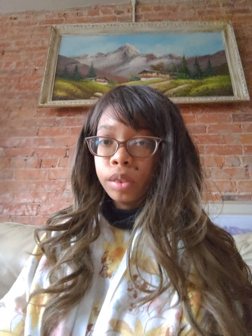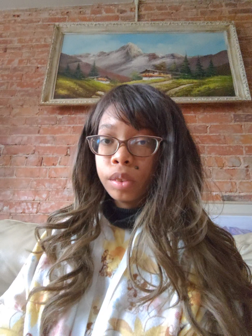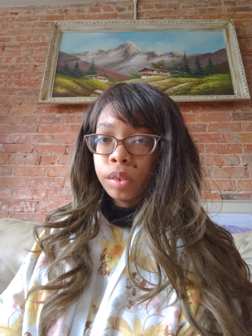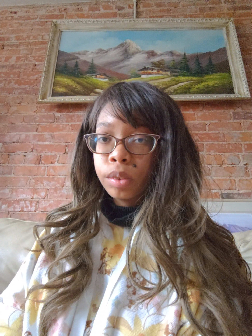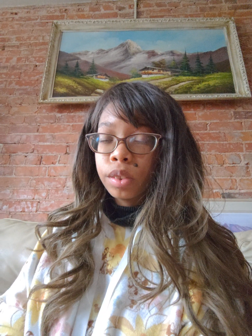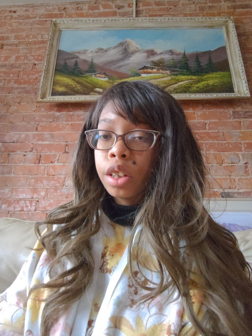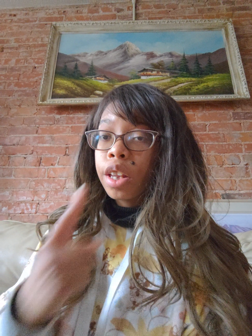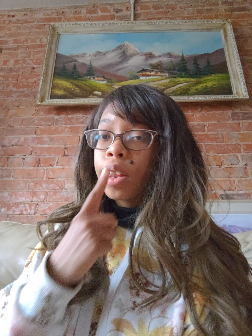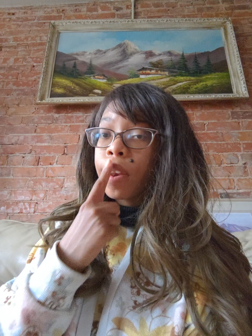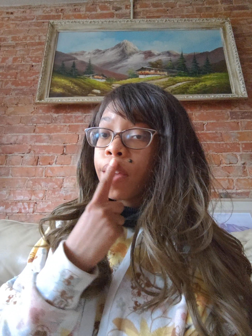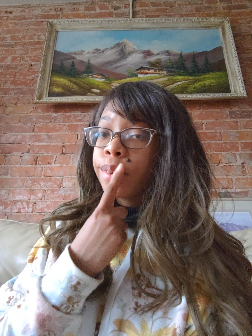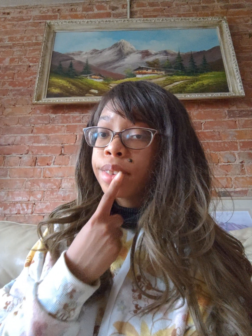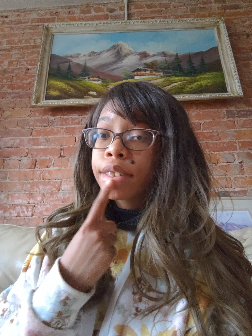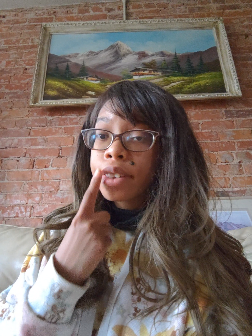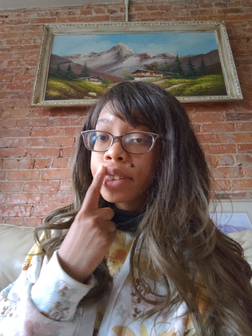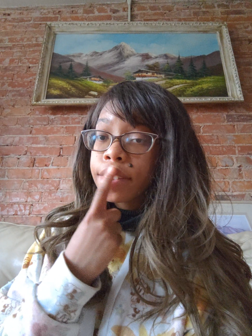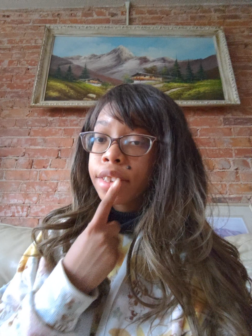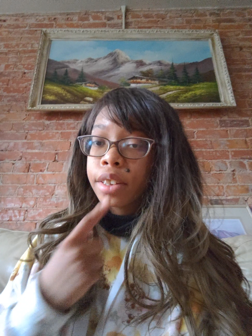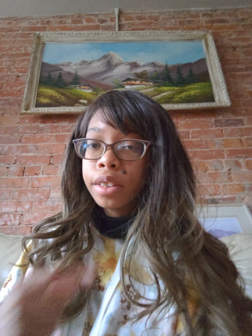lips